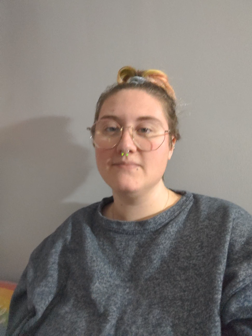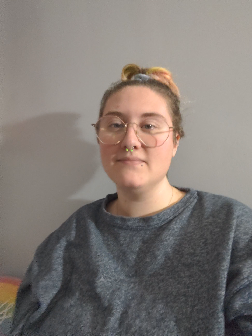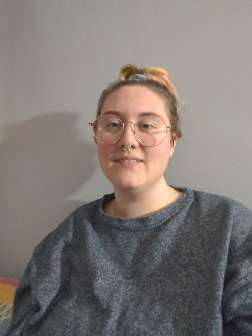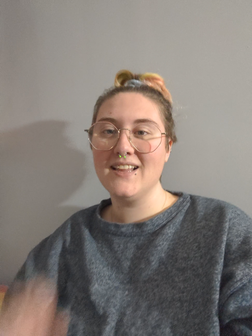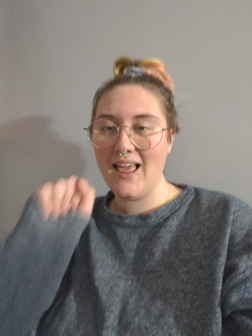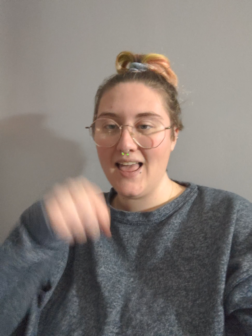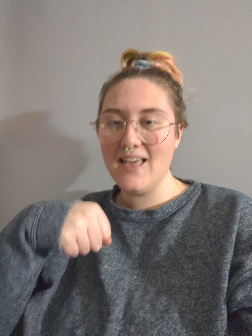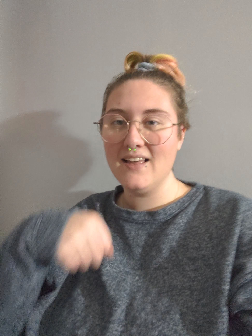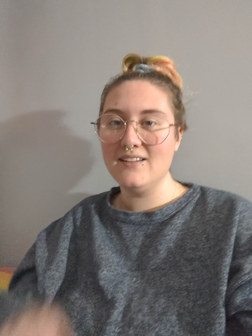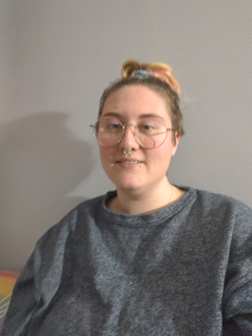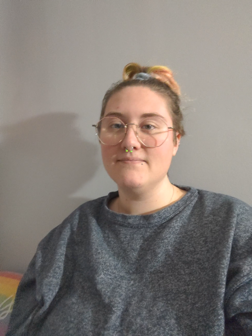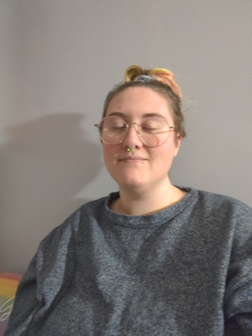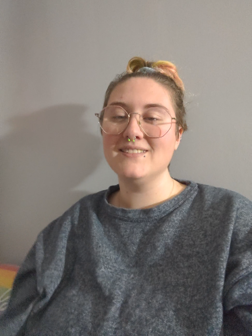can